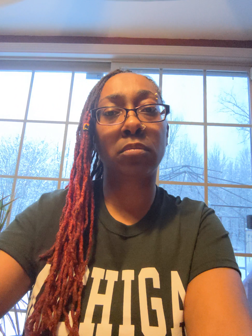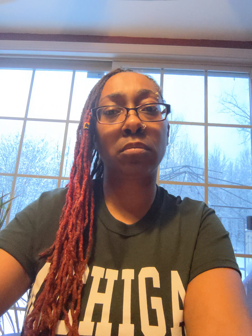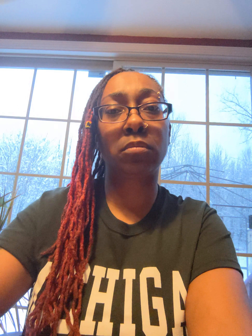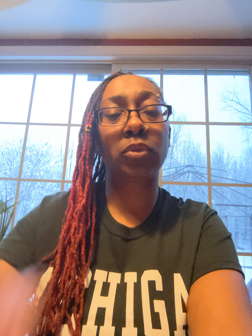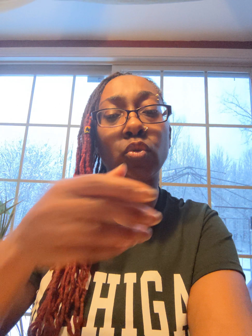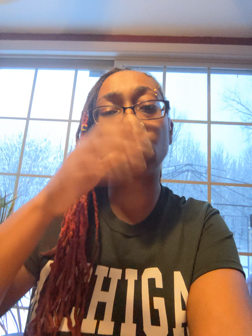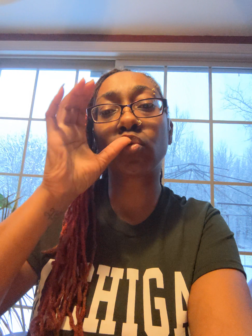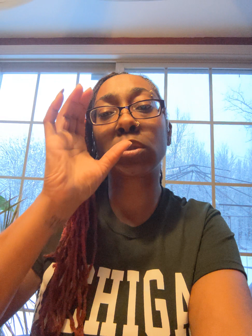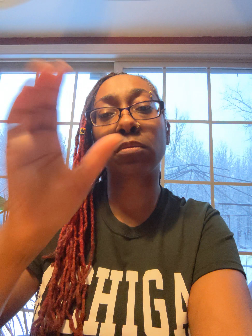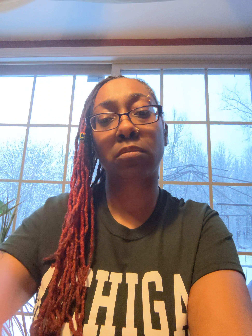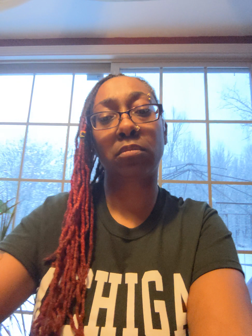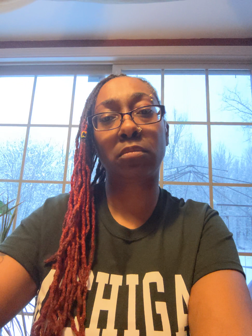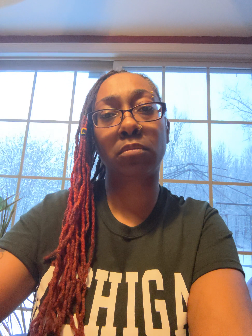drink